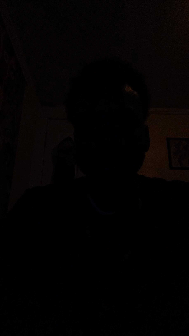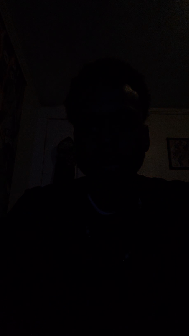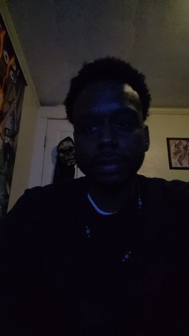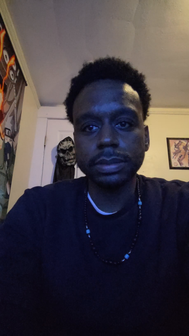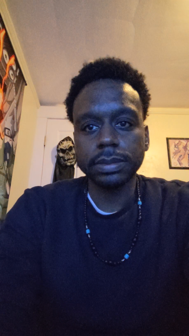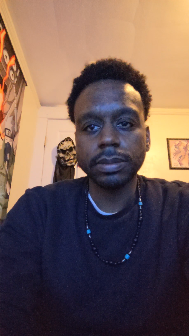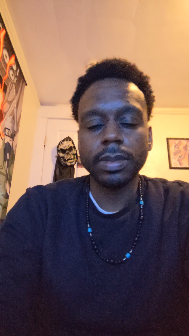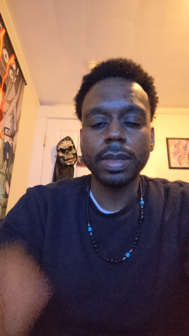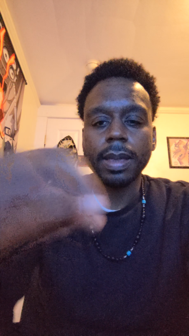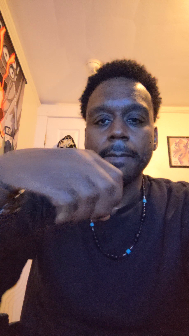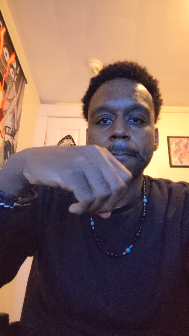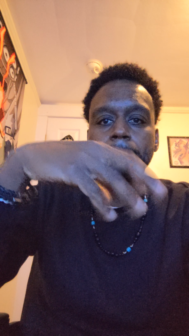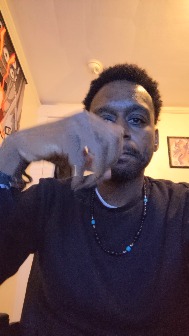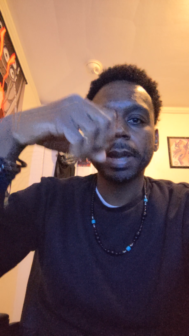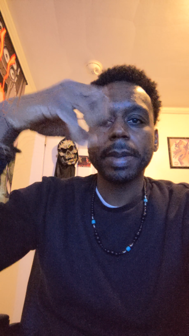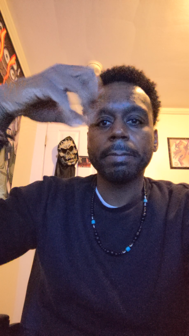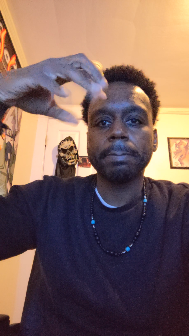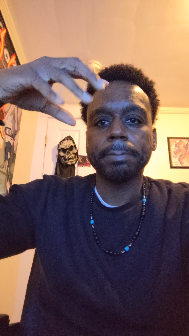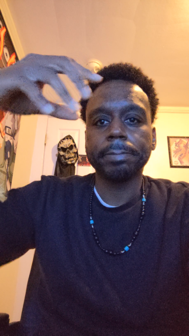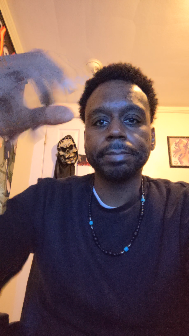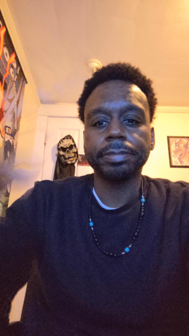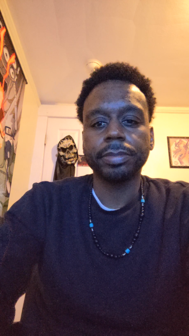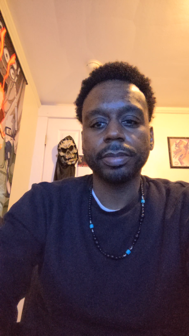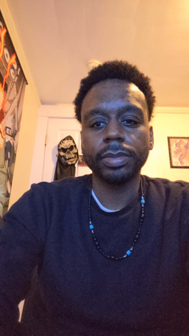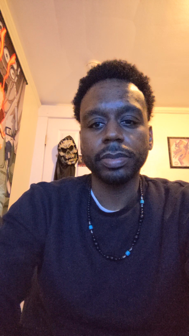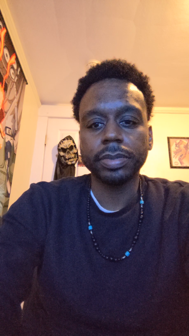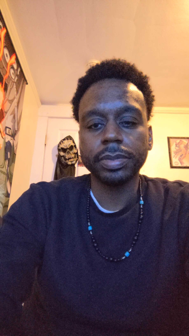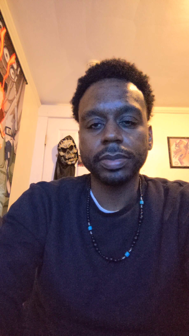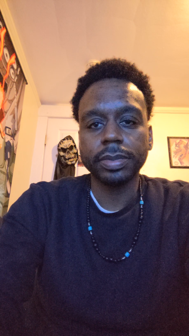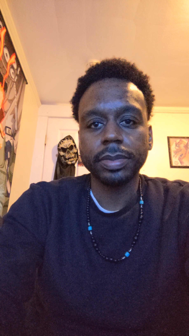bubbles